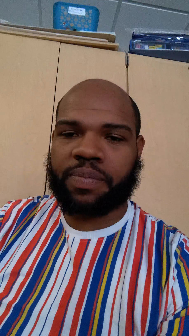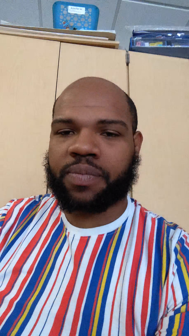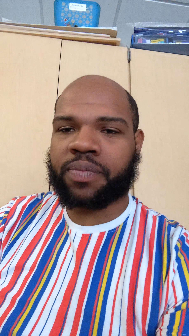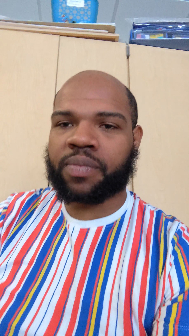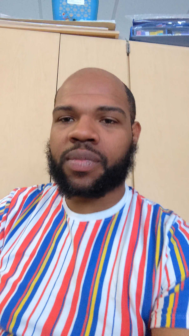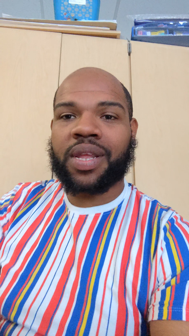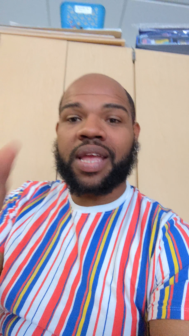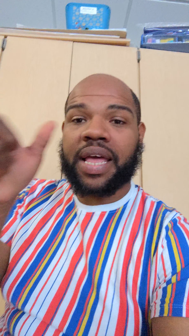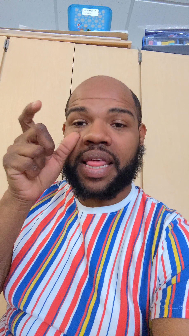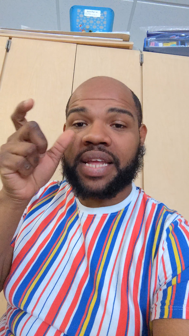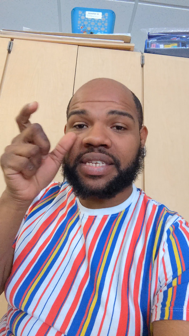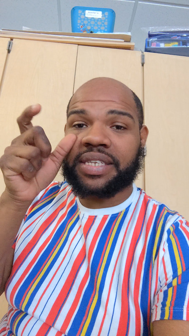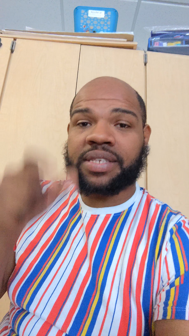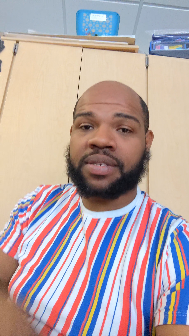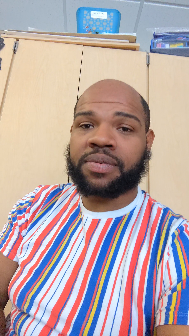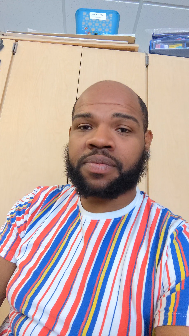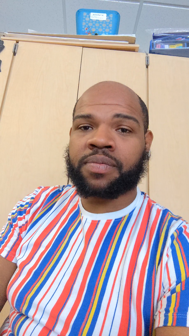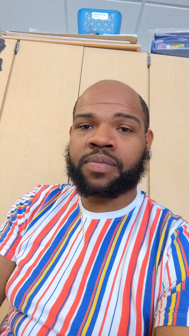glasses